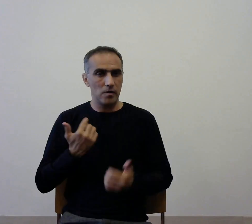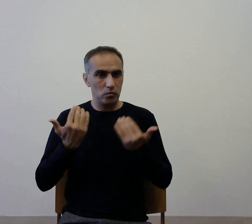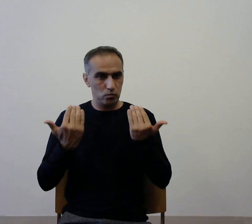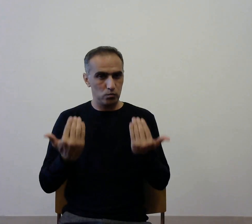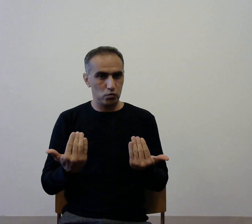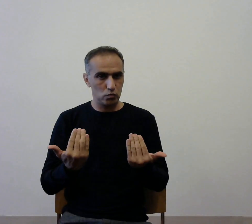bu gün